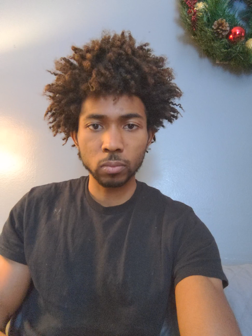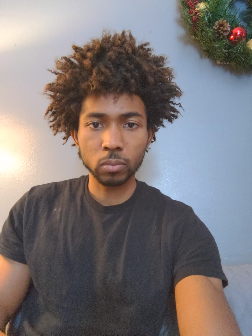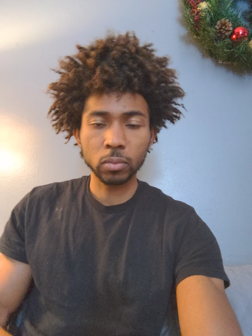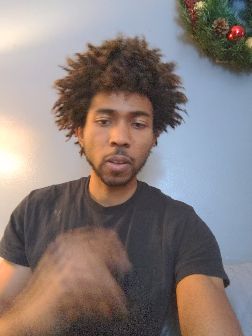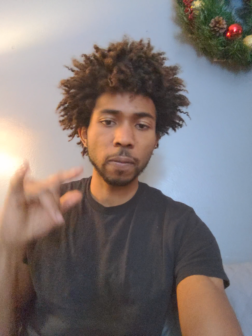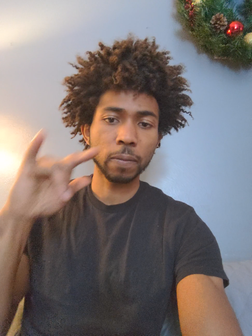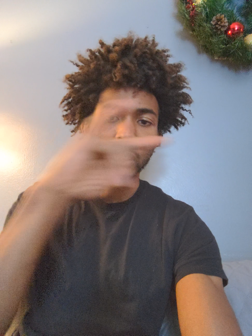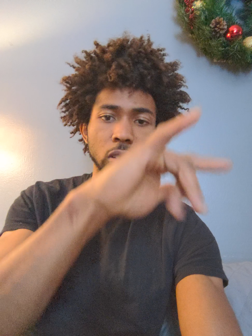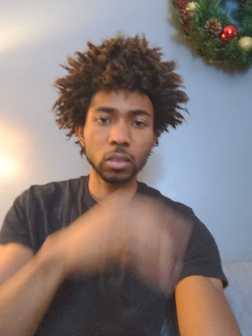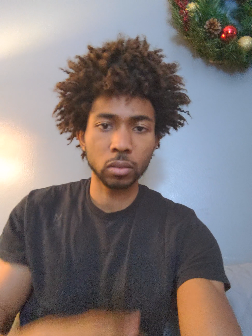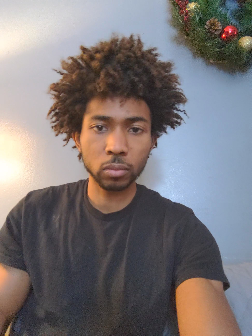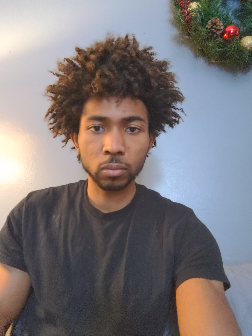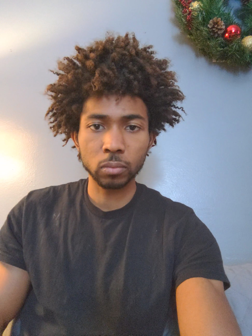airplane